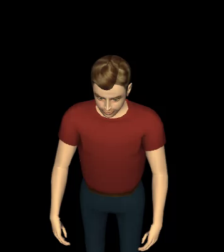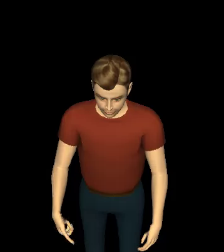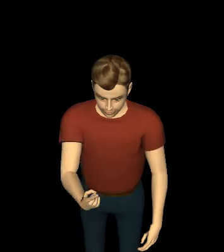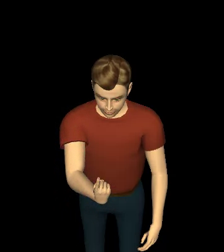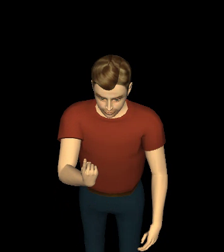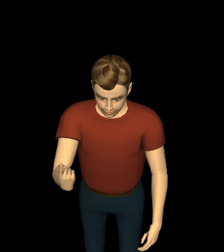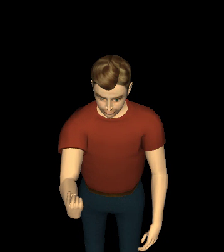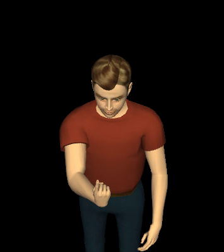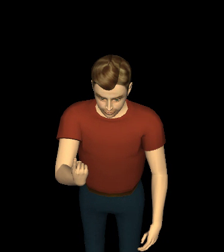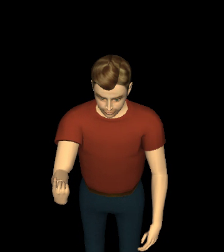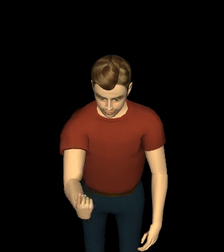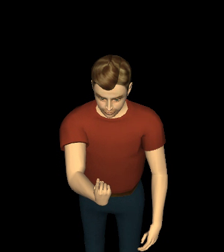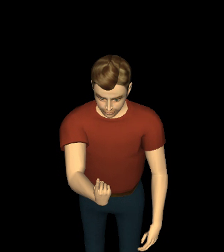دائما